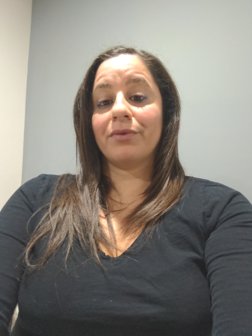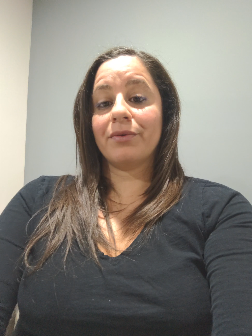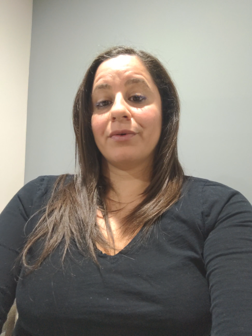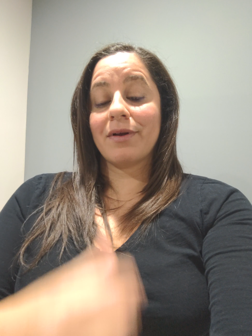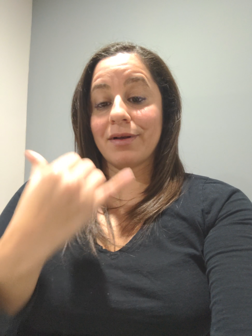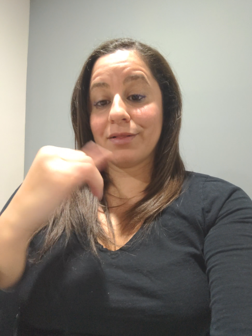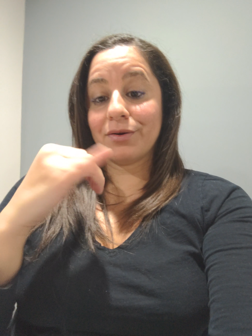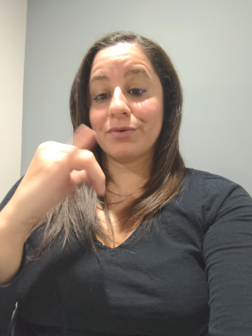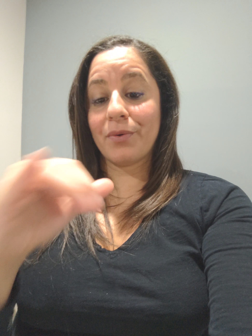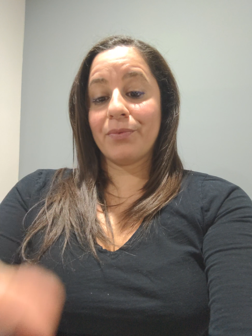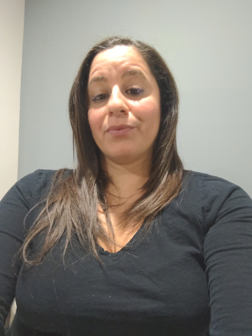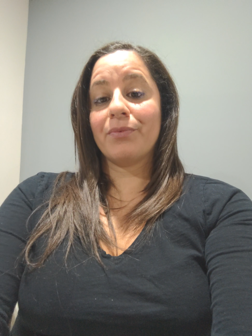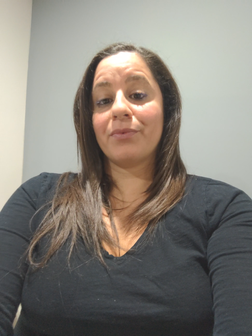yellow